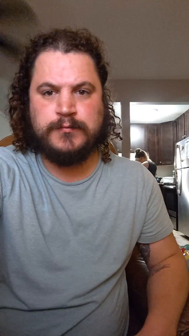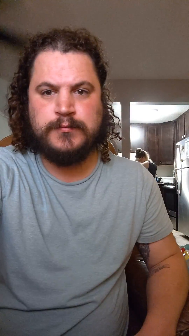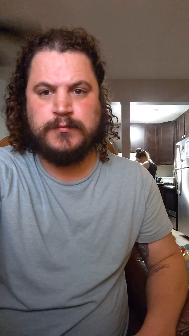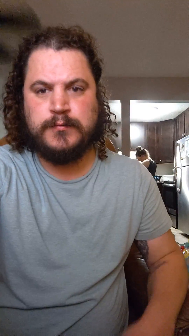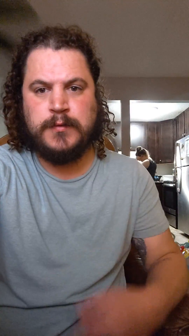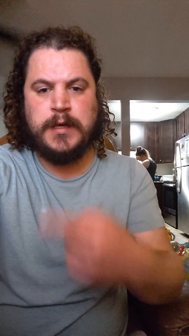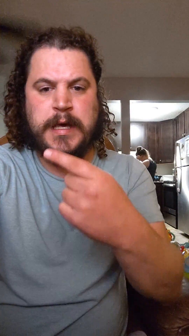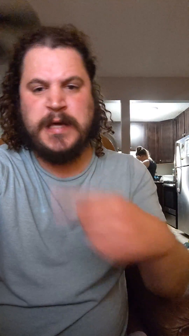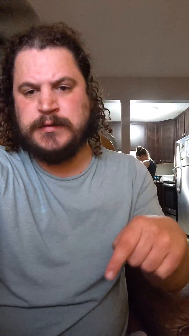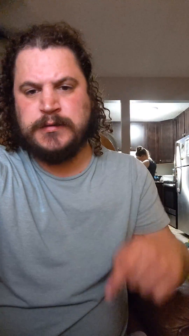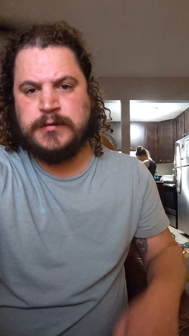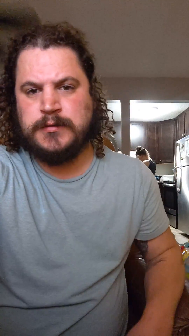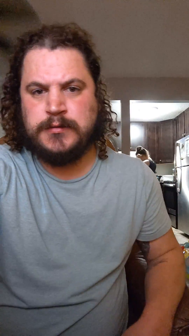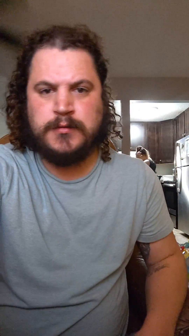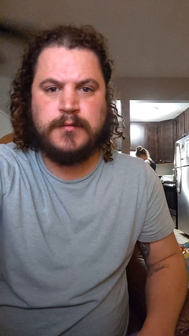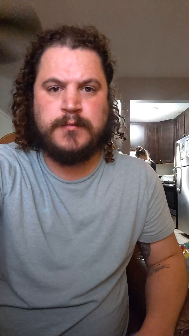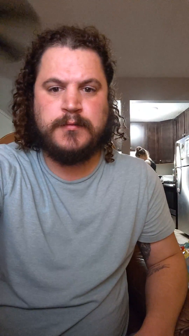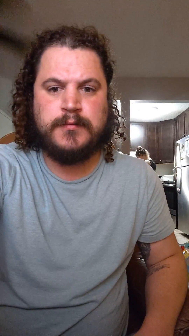cut